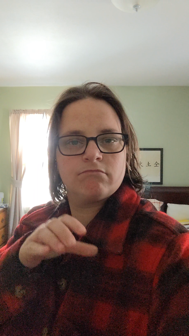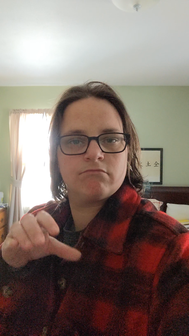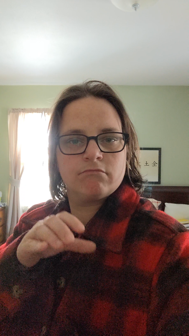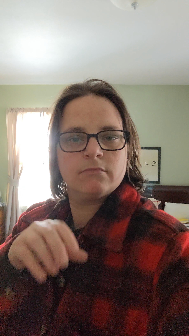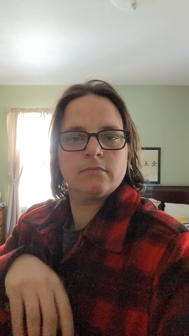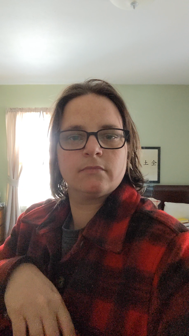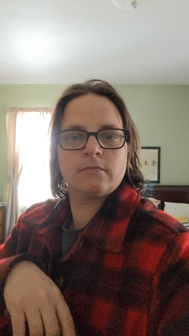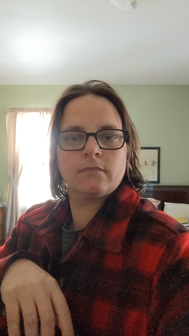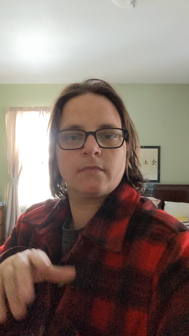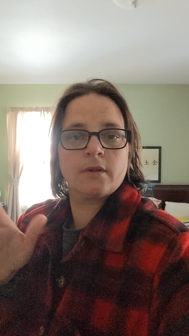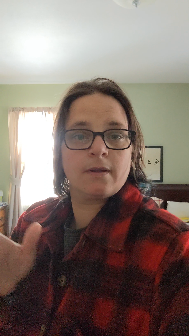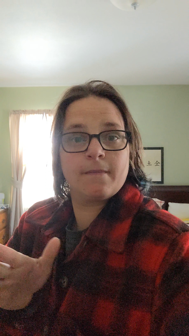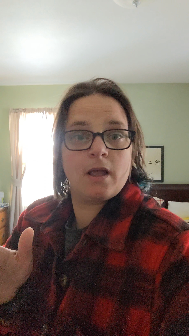penguin